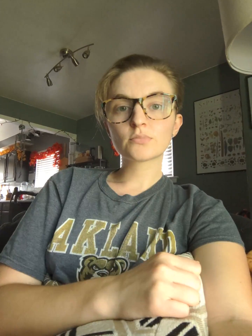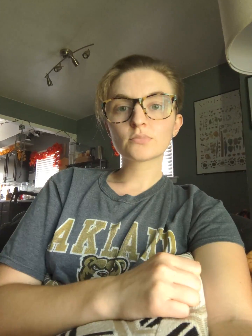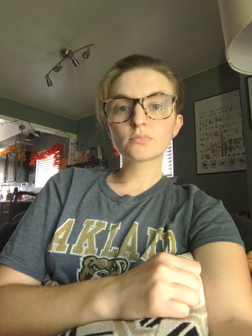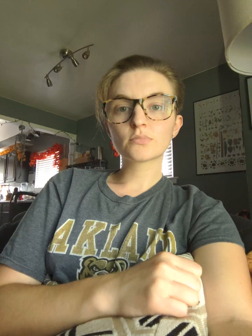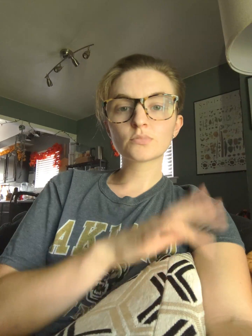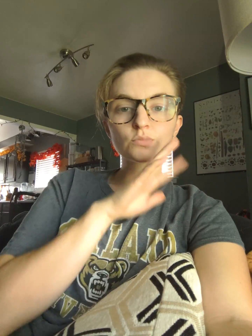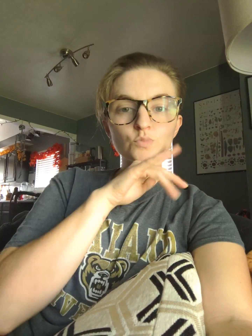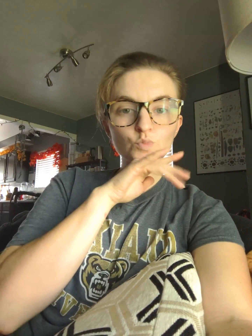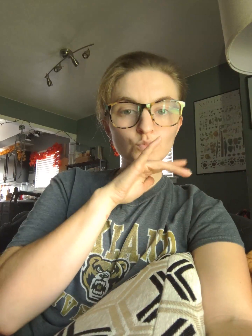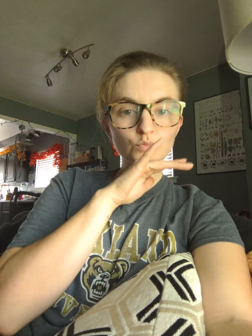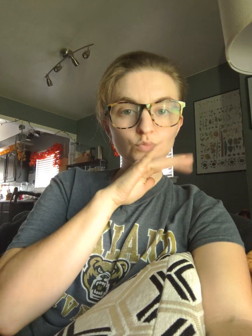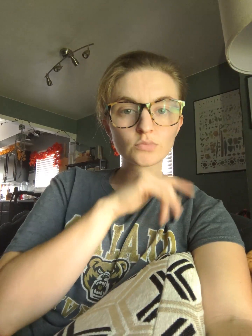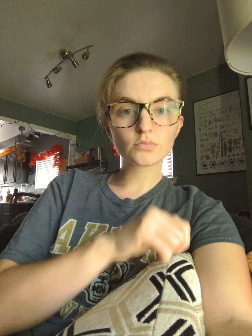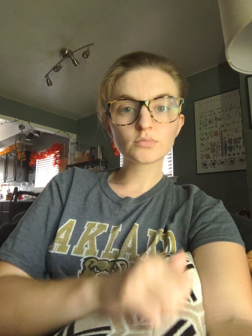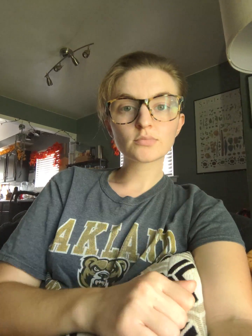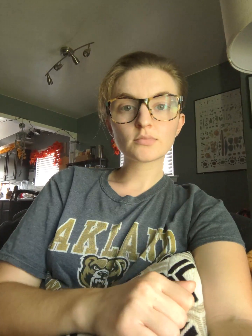naughty